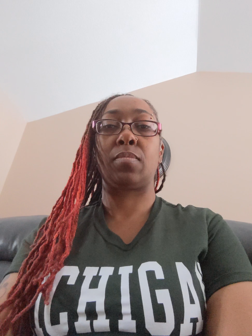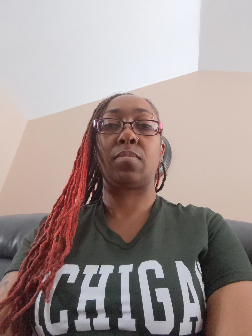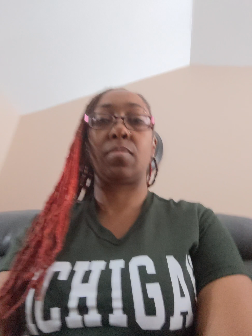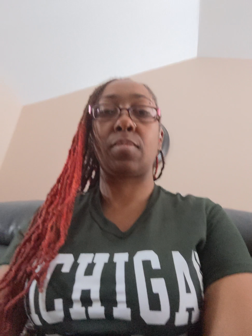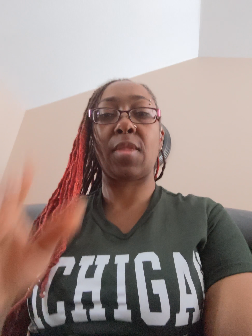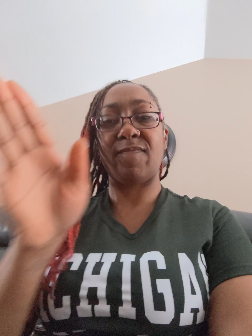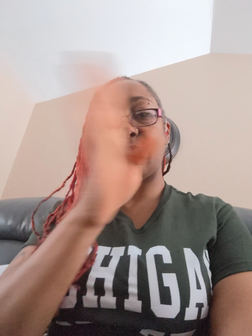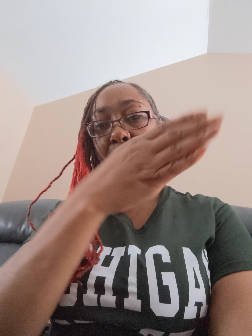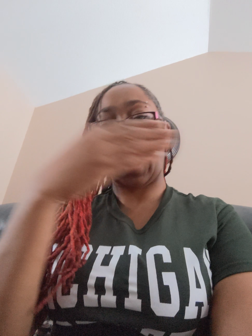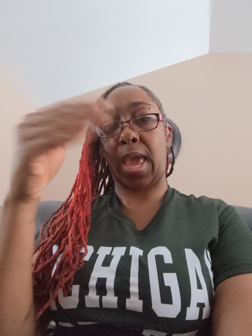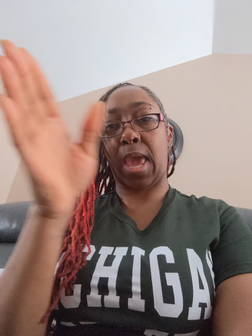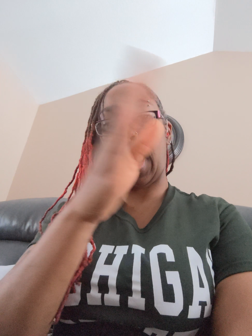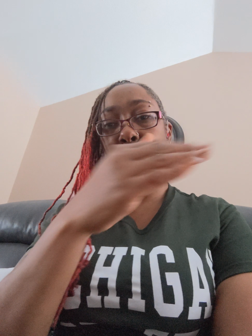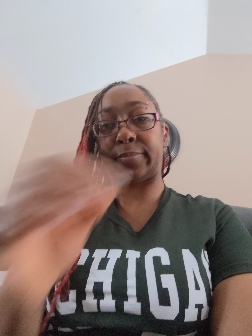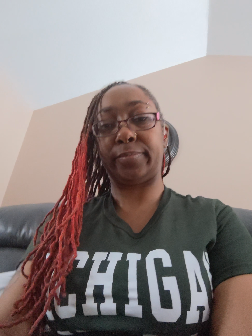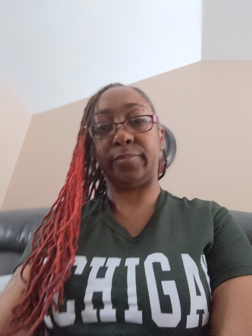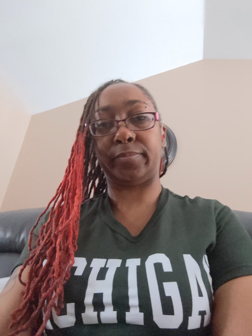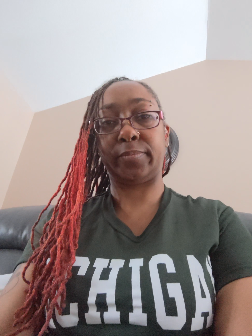flag